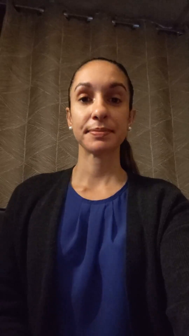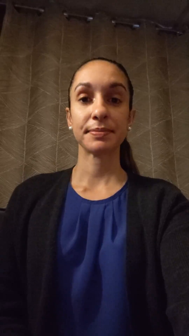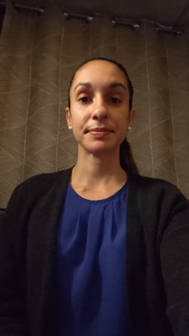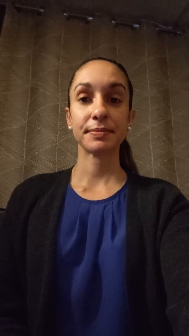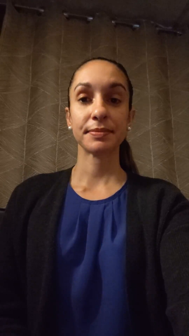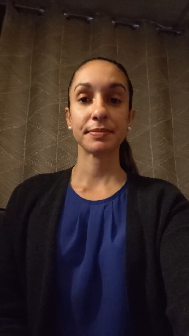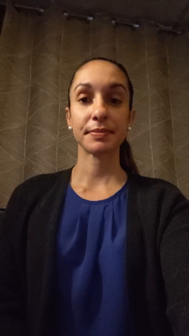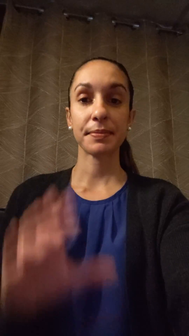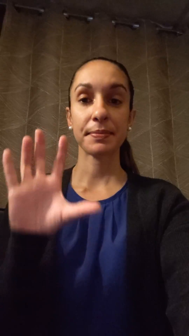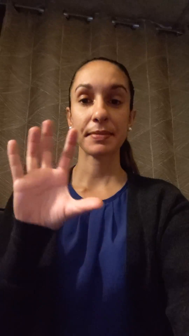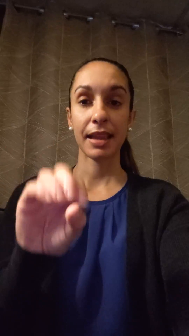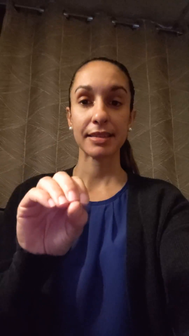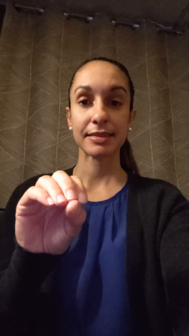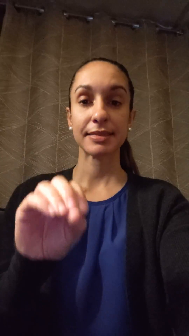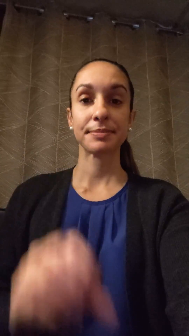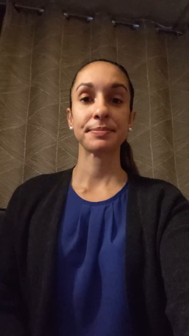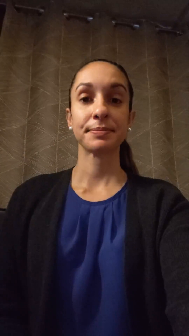bite